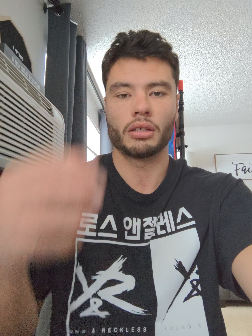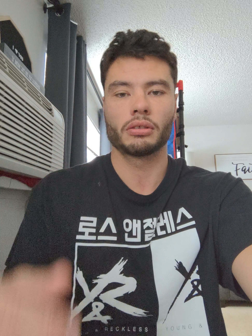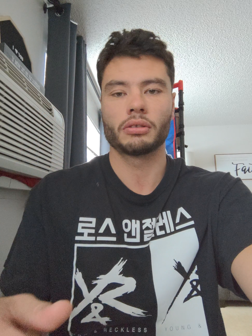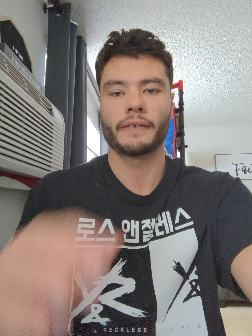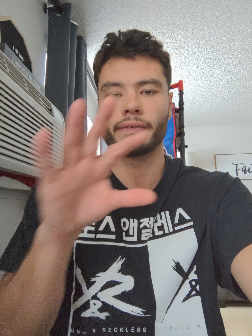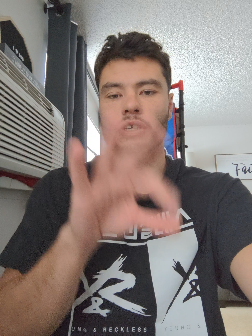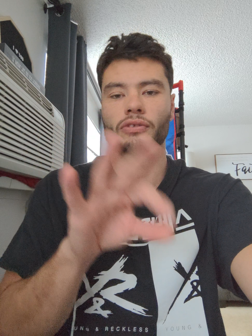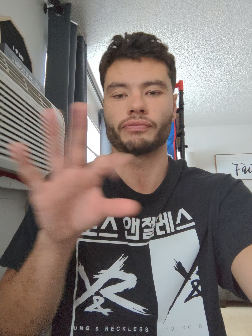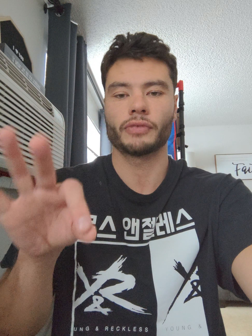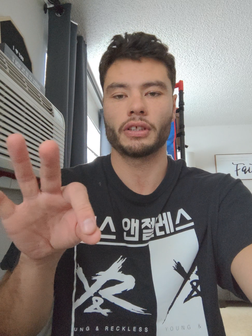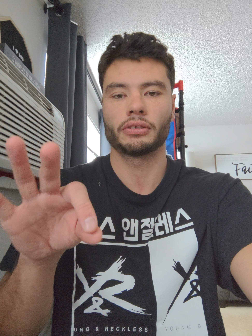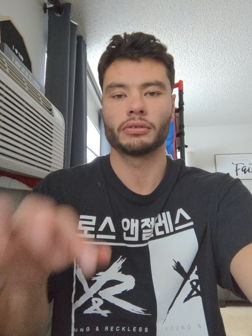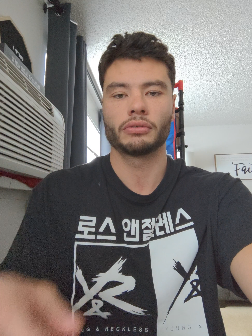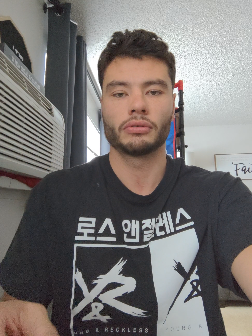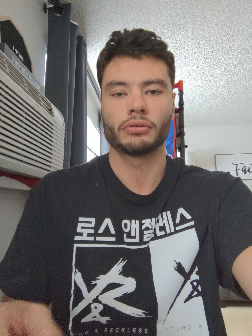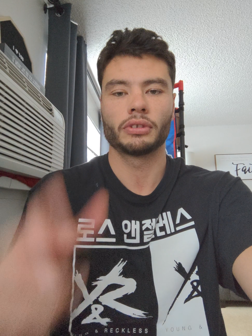french fries